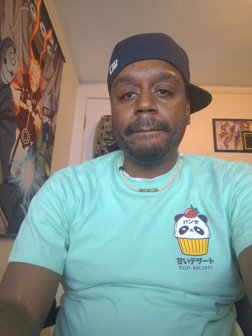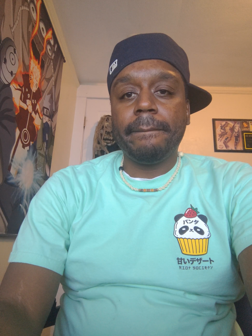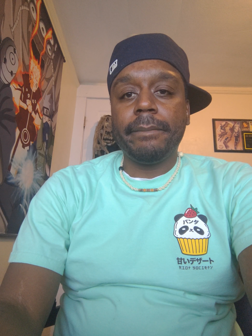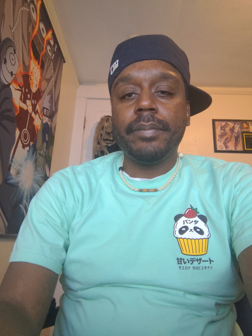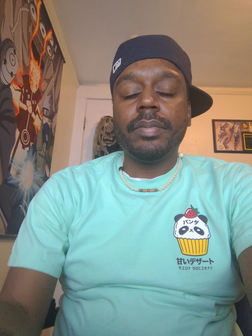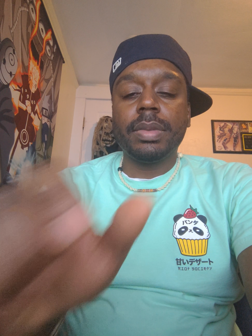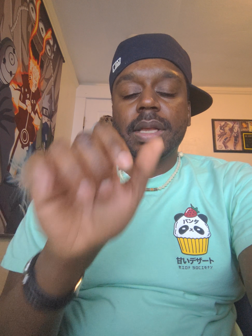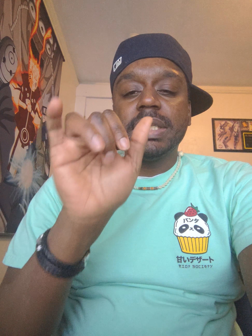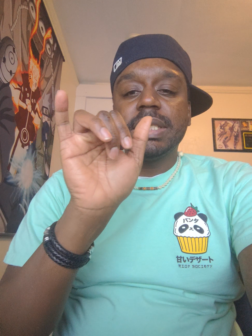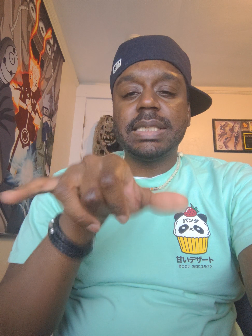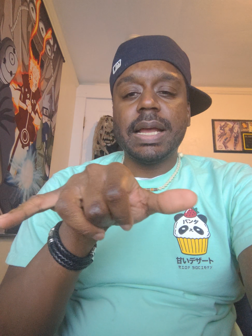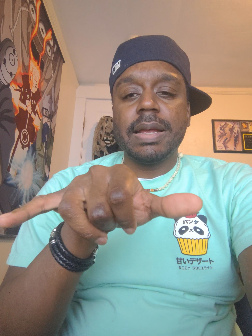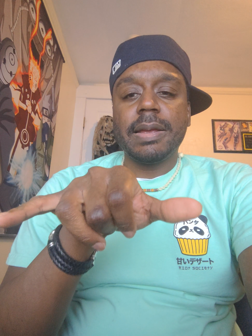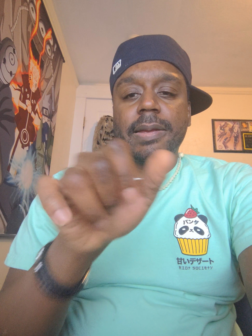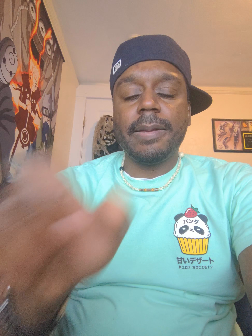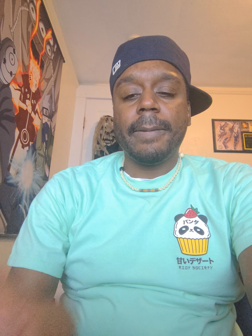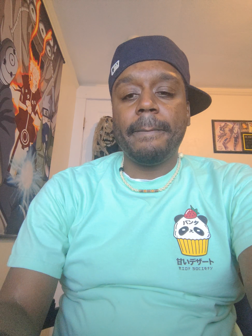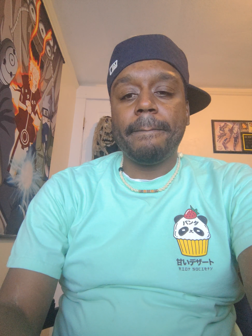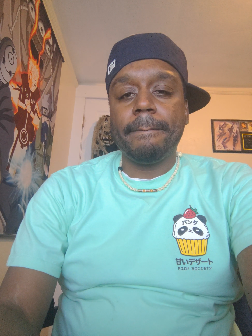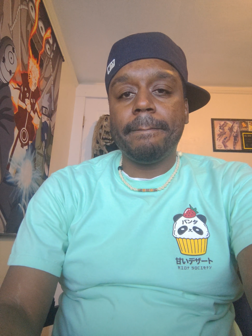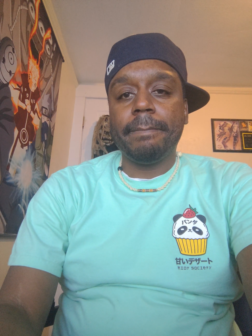stay